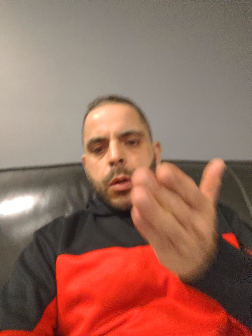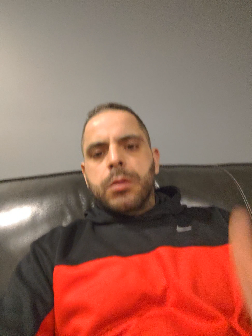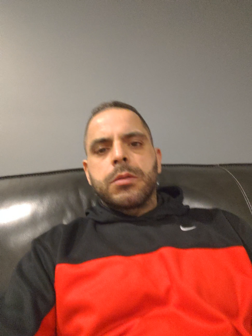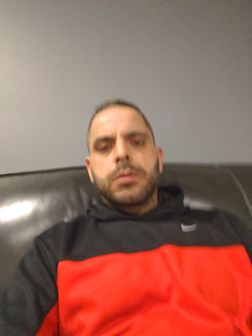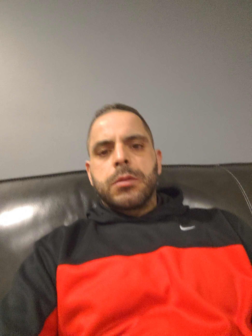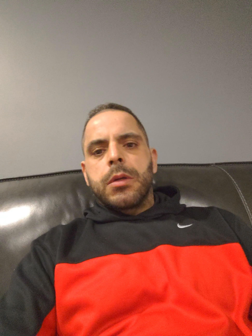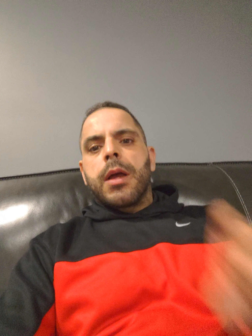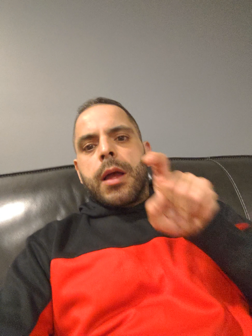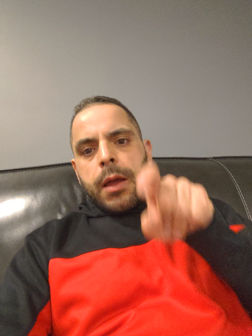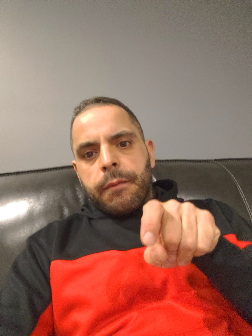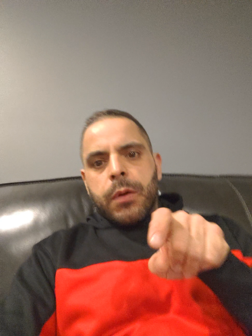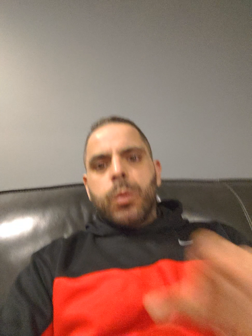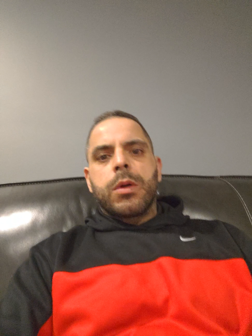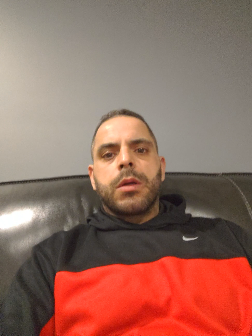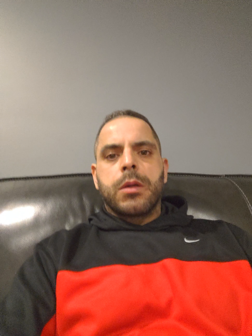have to